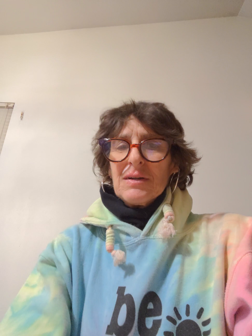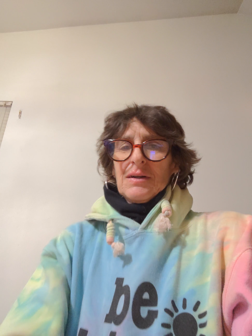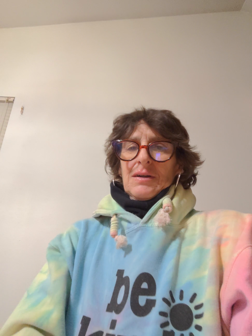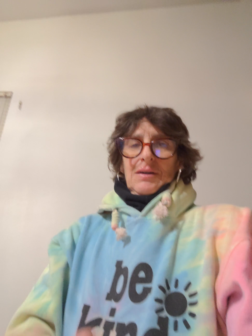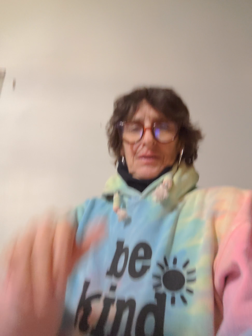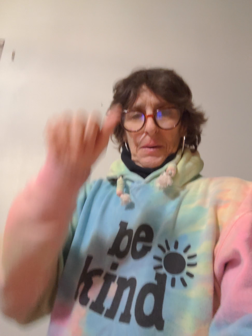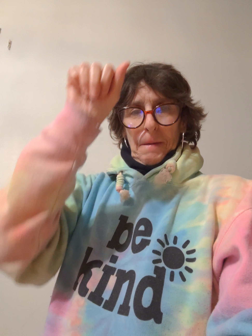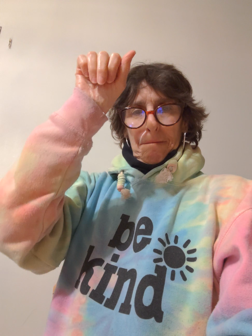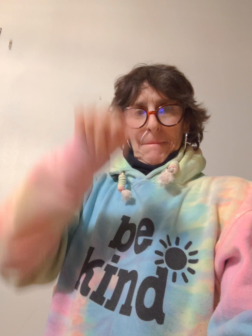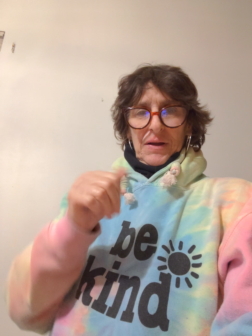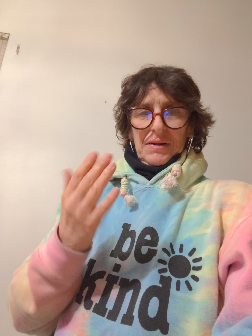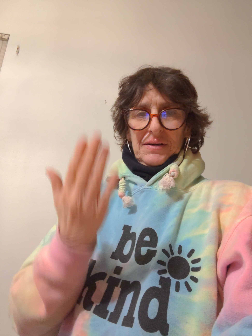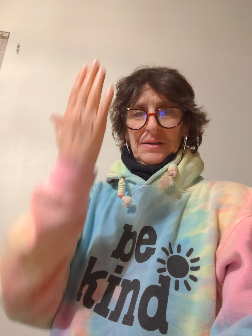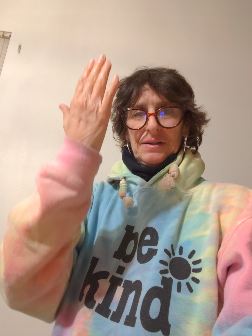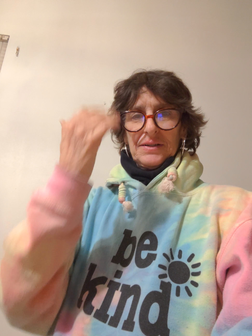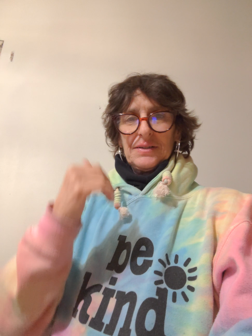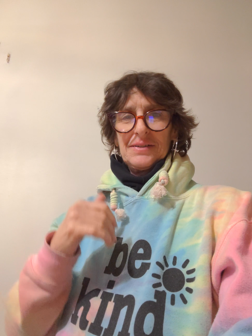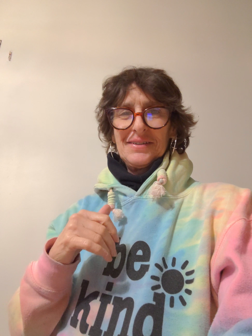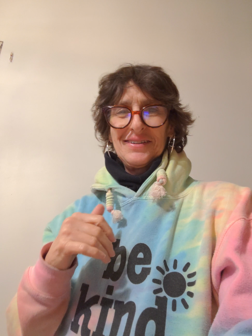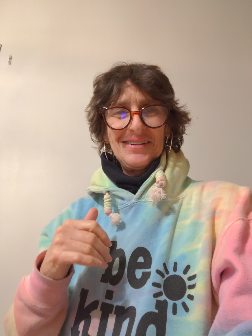mitten